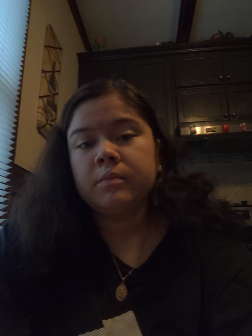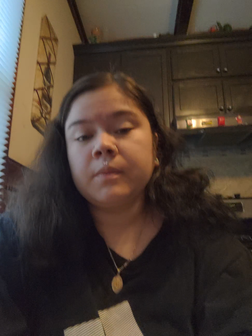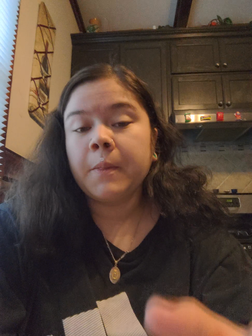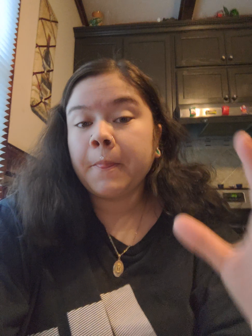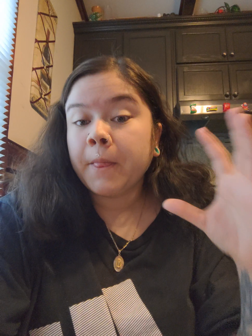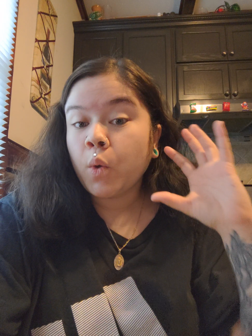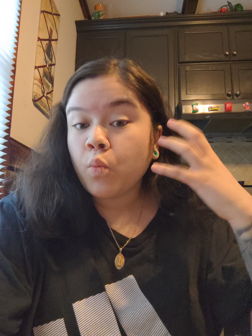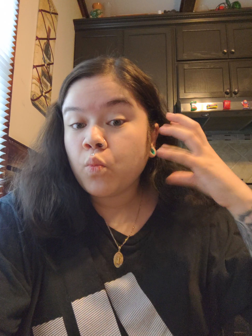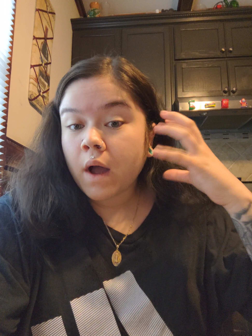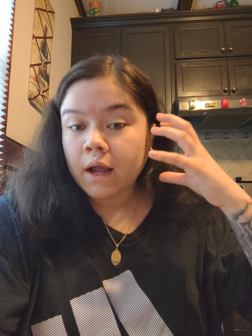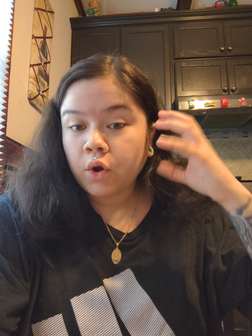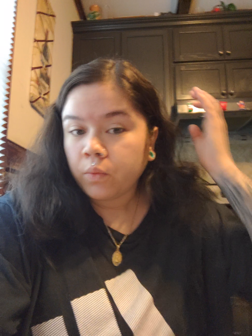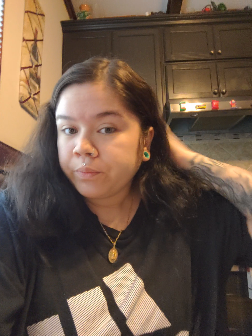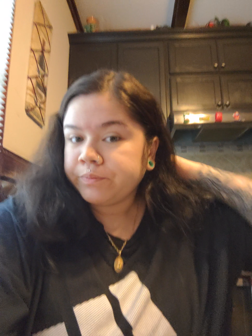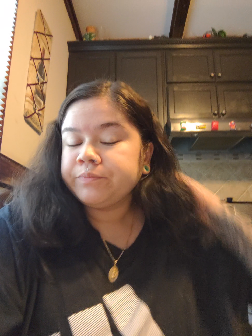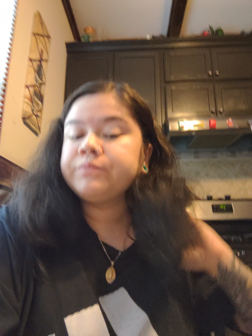radio